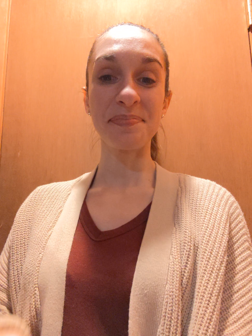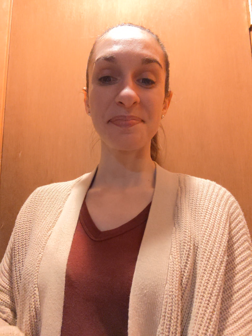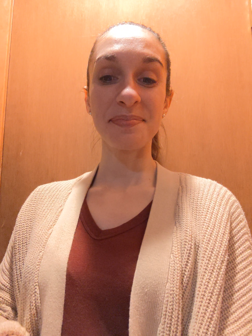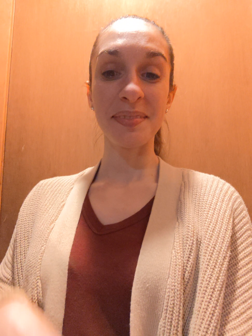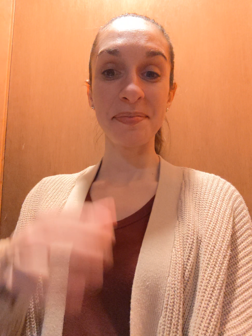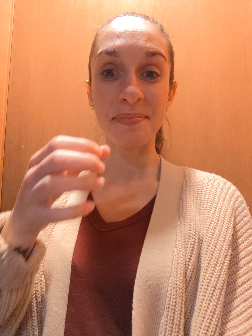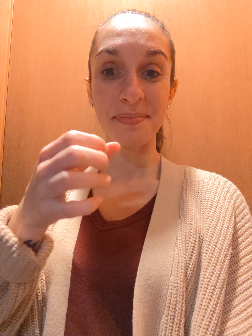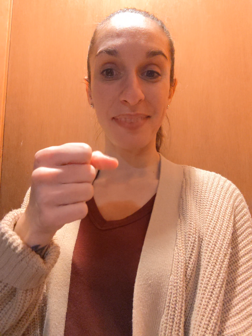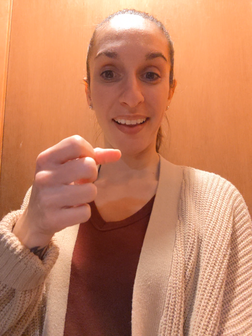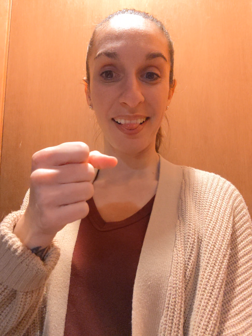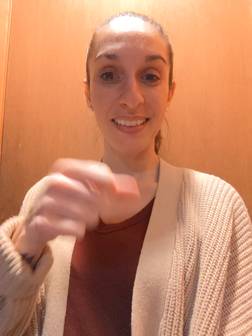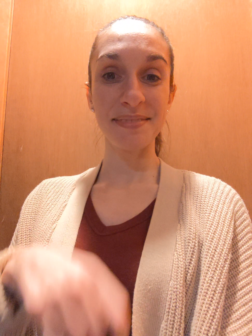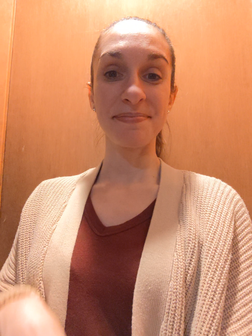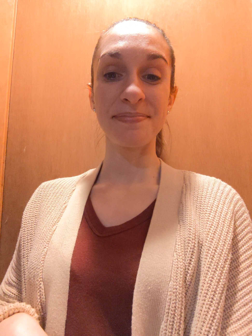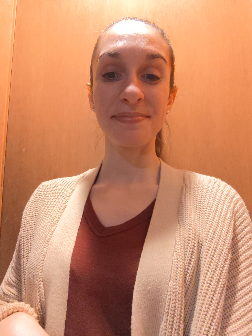milk